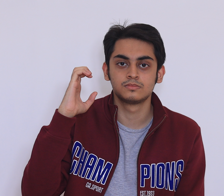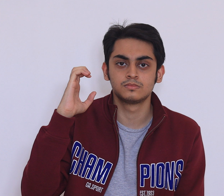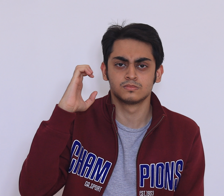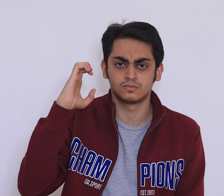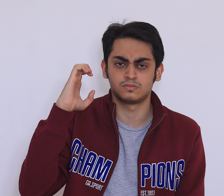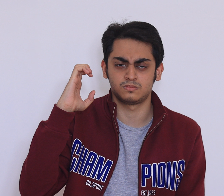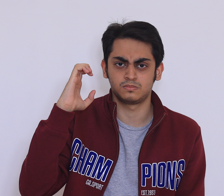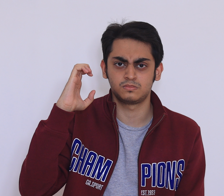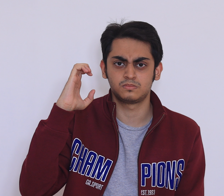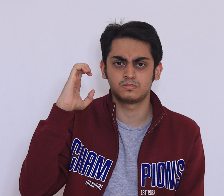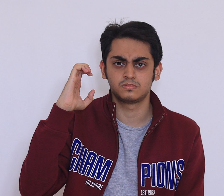stiff